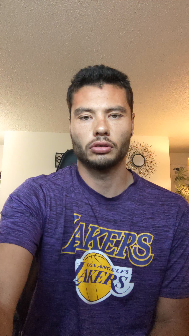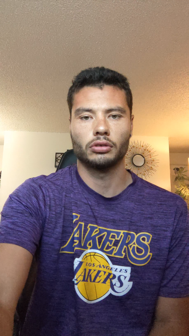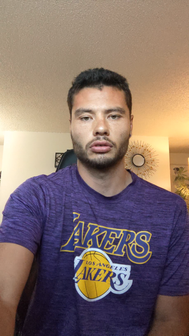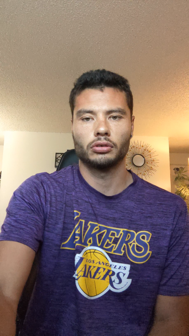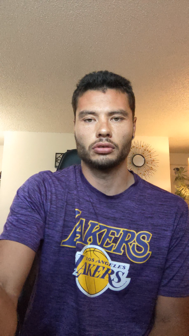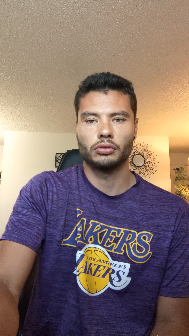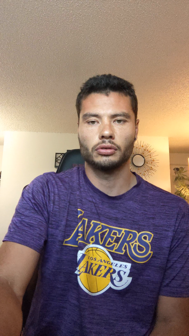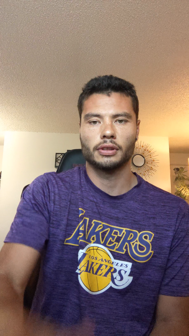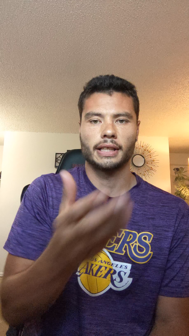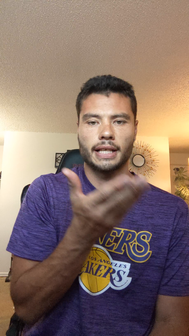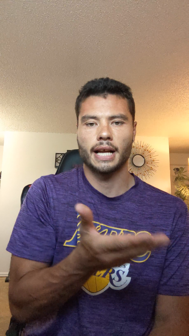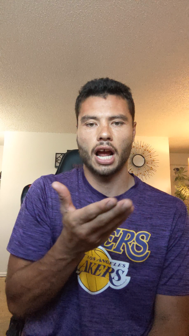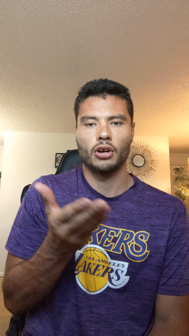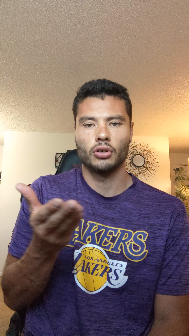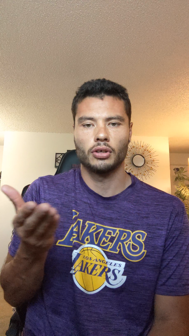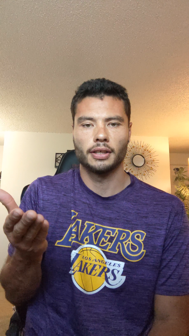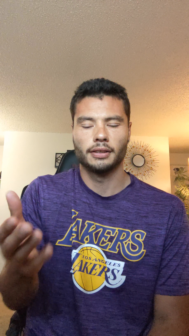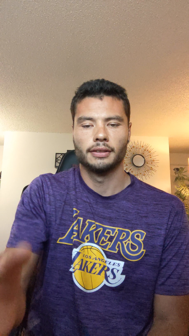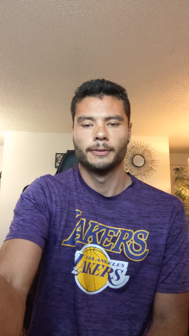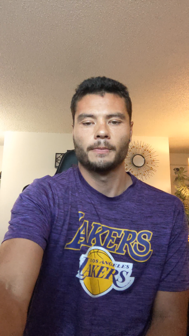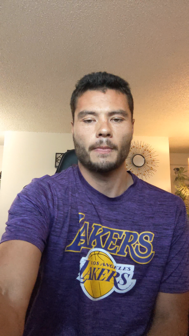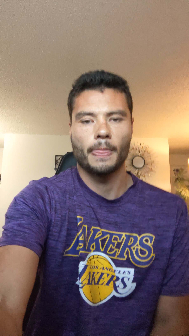carry